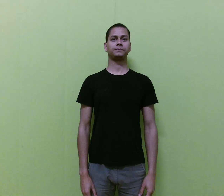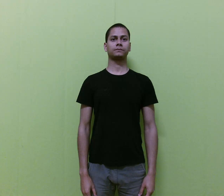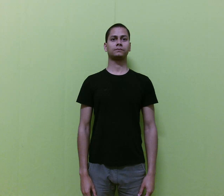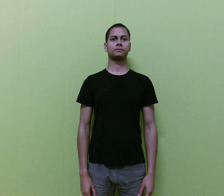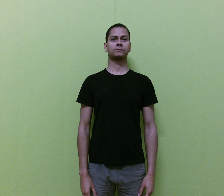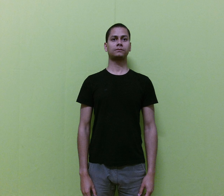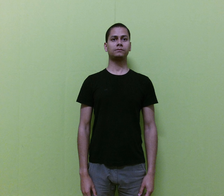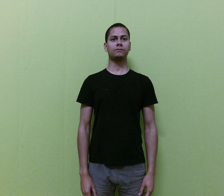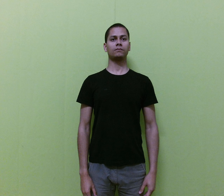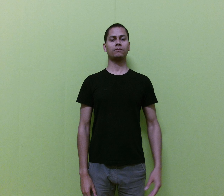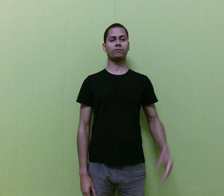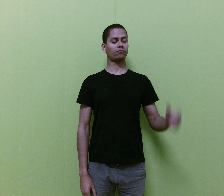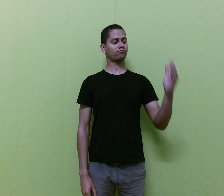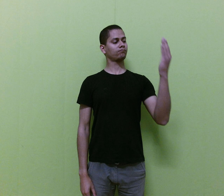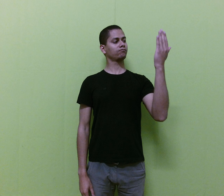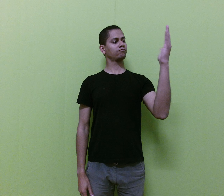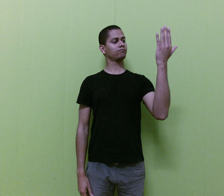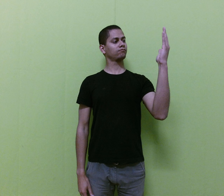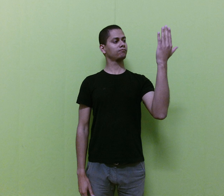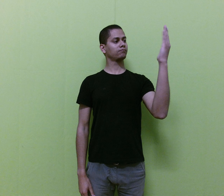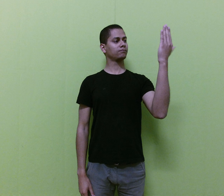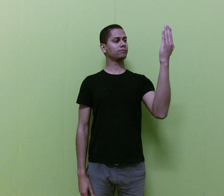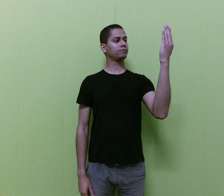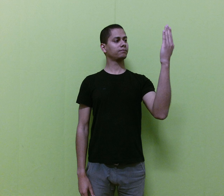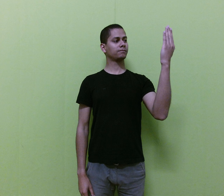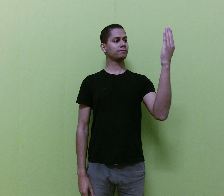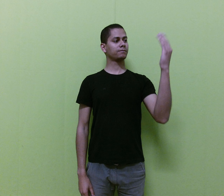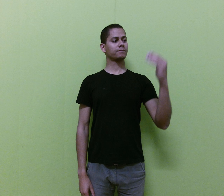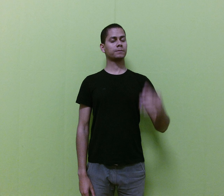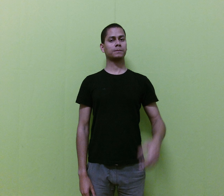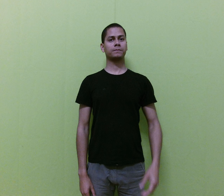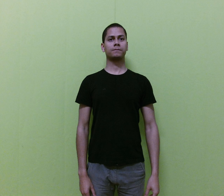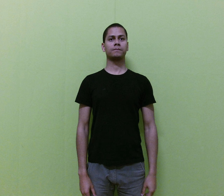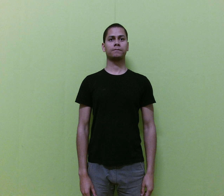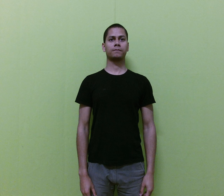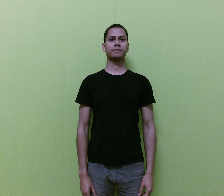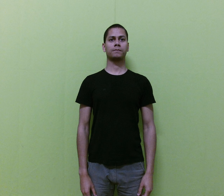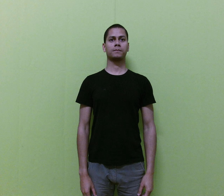espelho